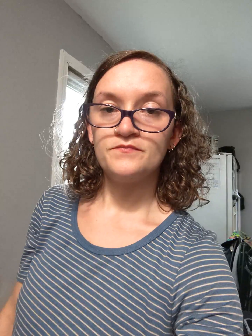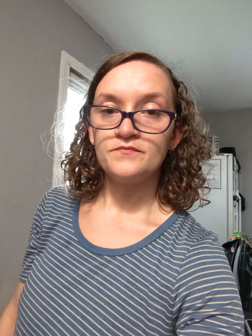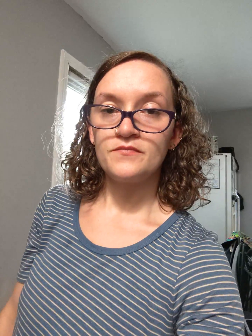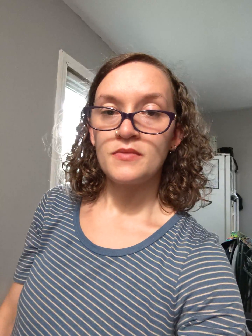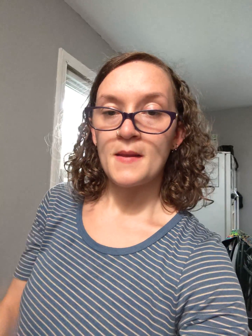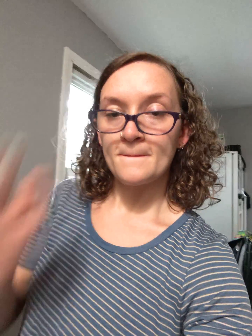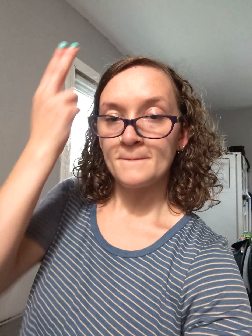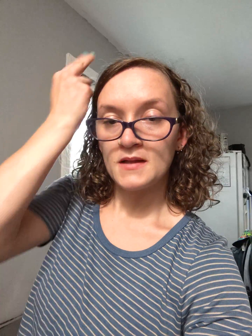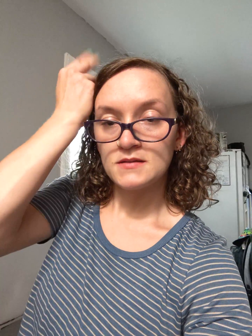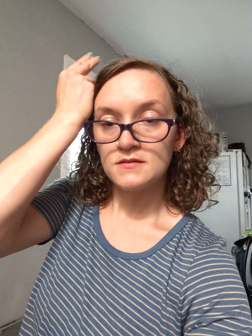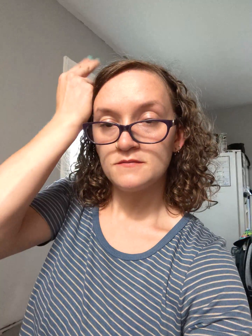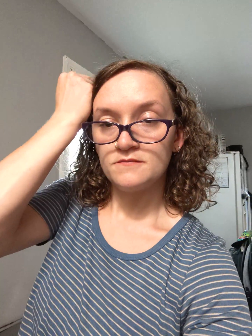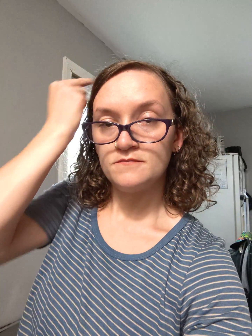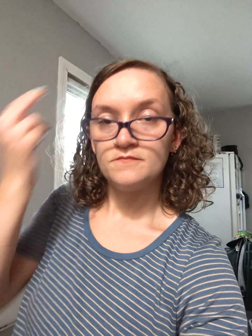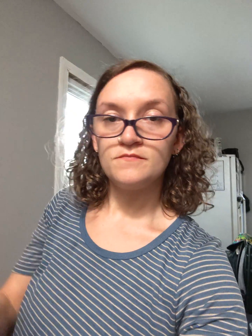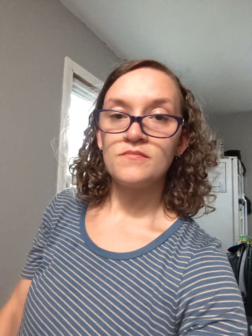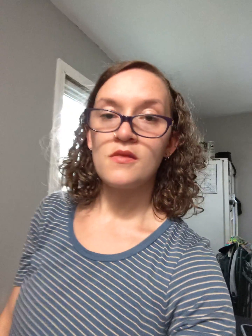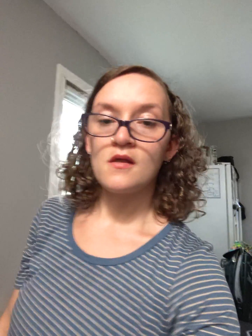bunny